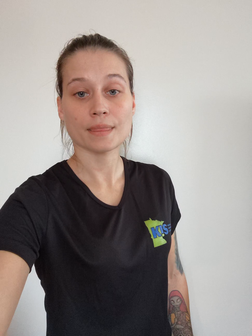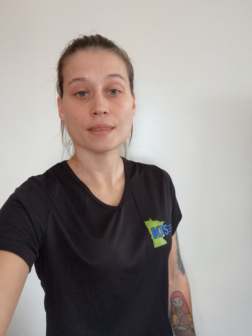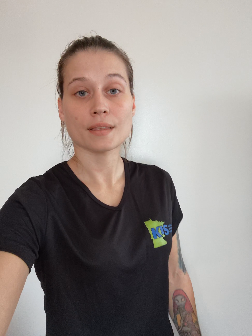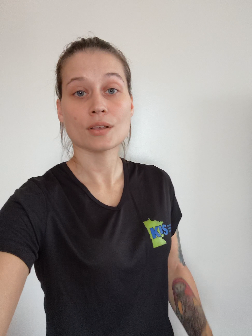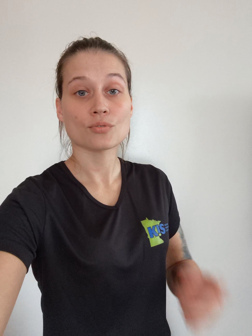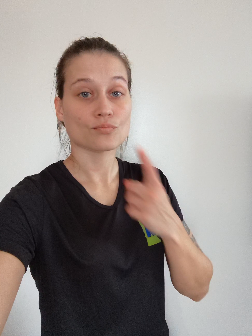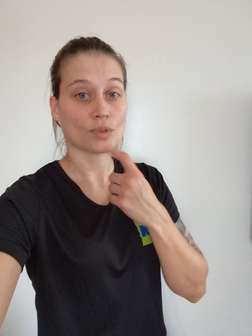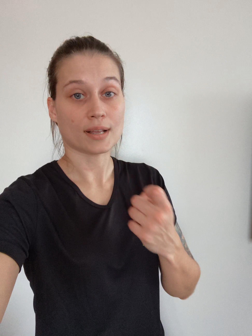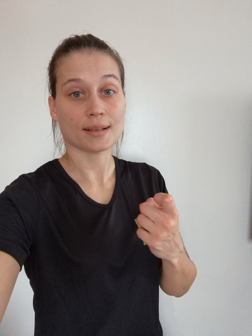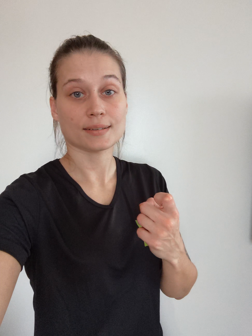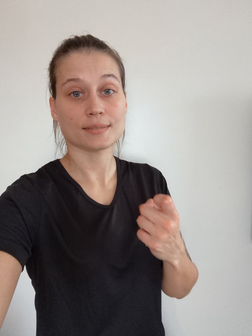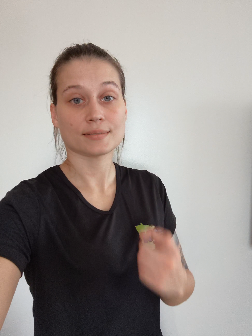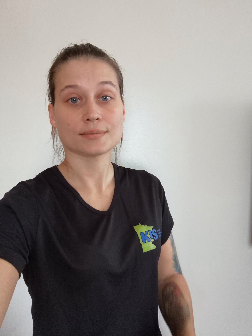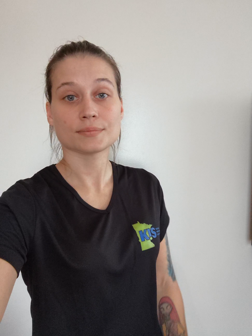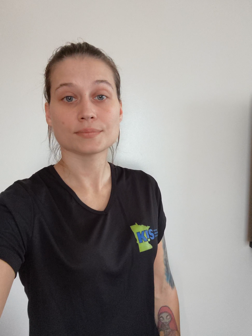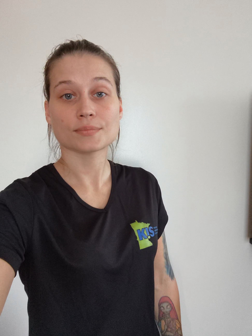red